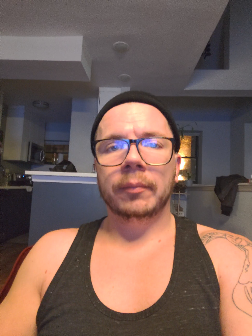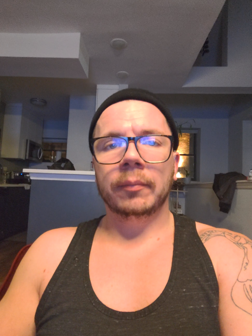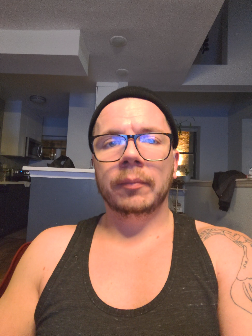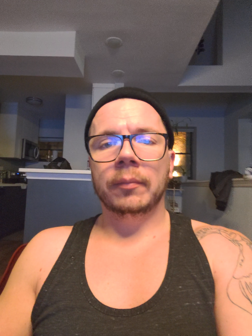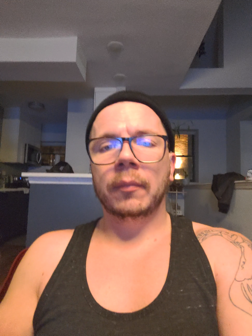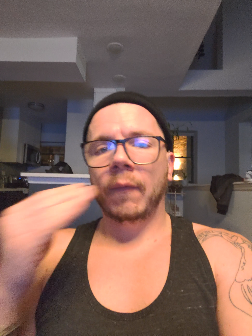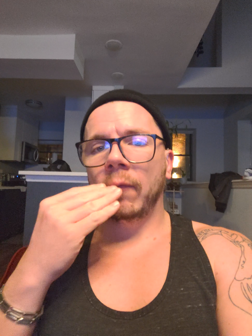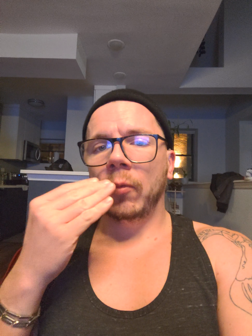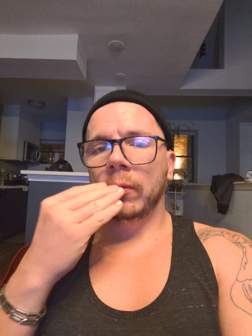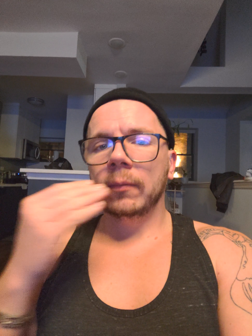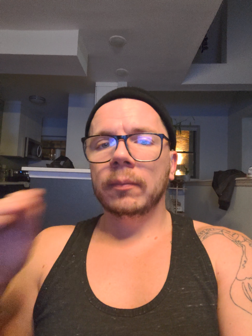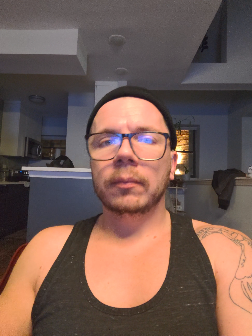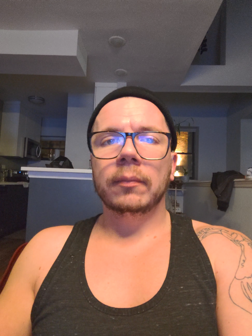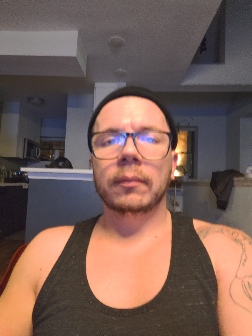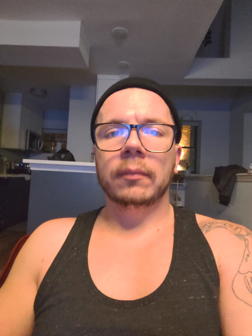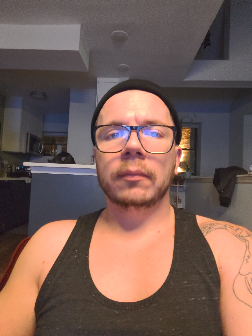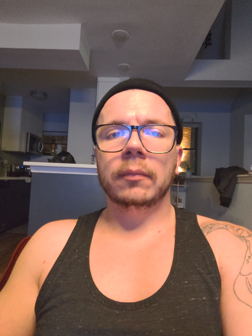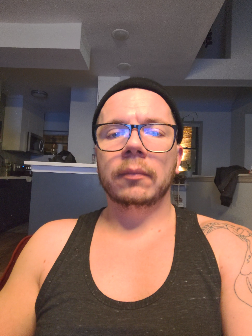food